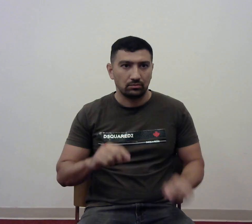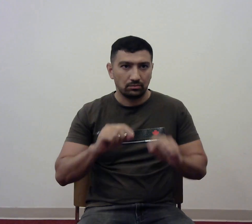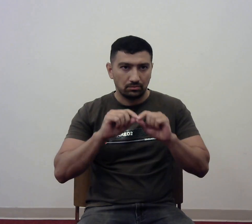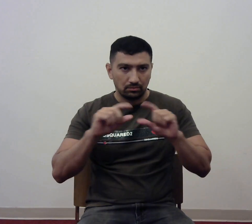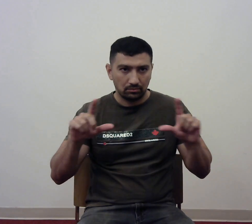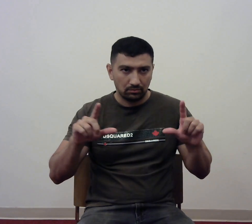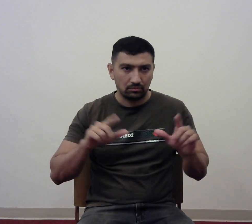məktəb